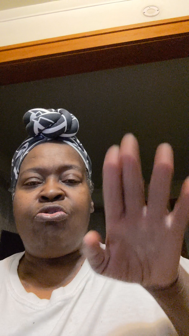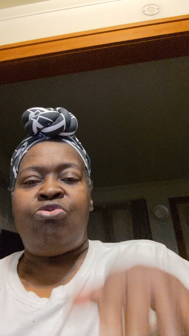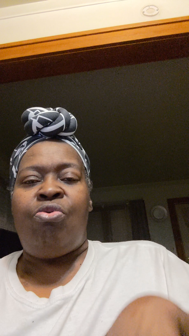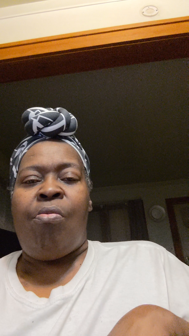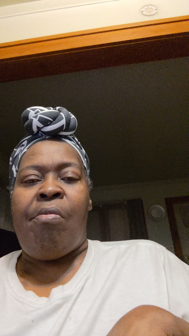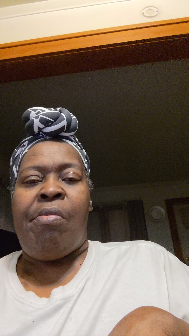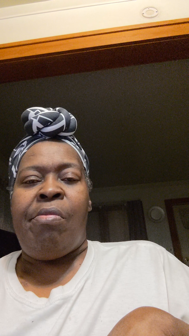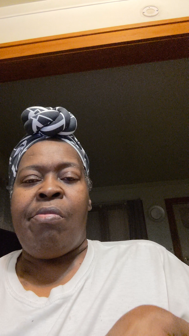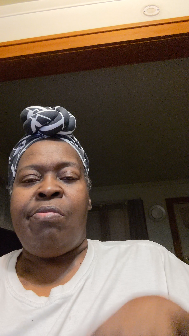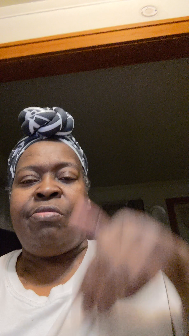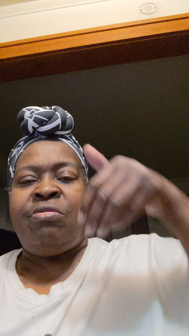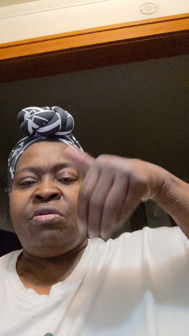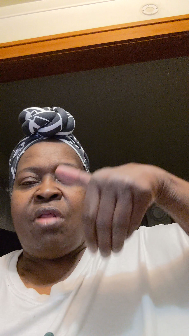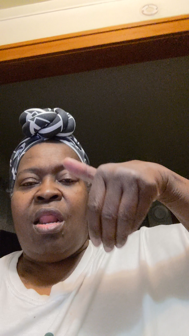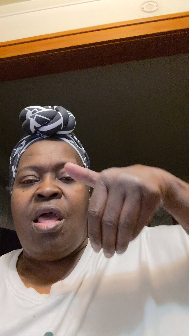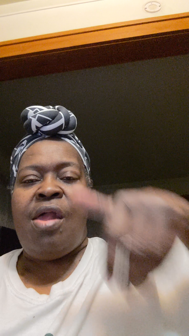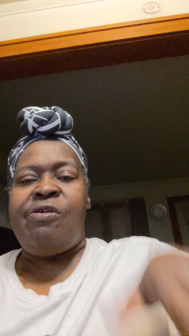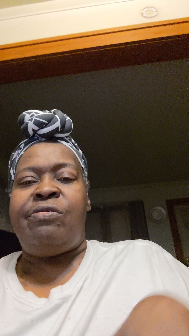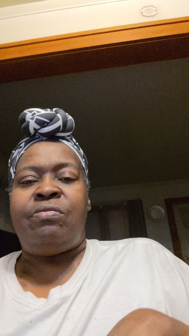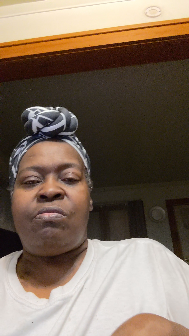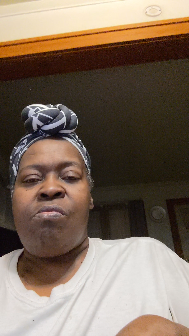night night